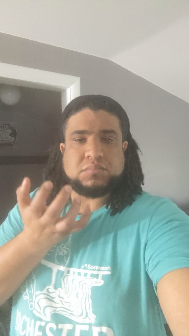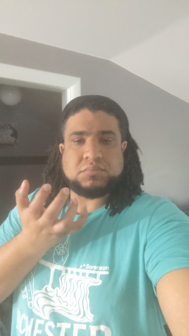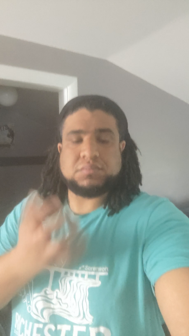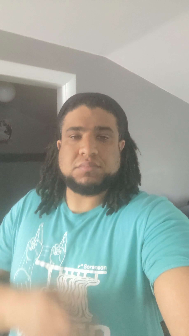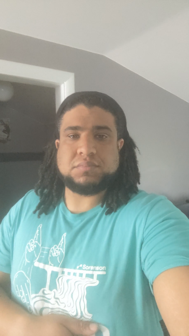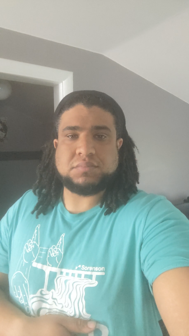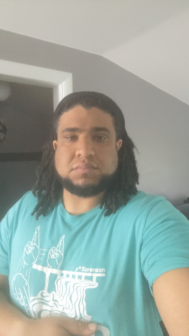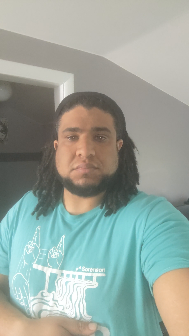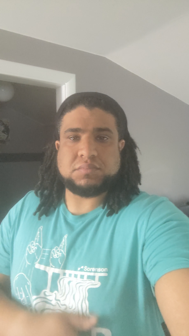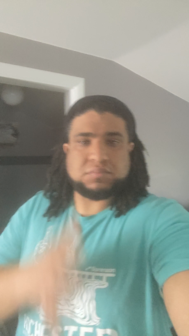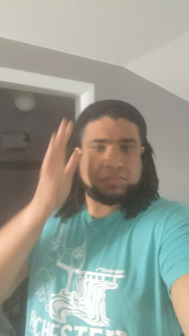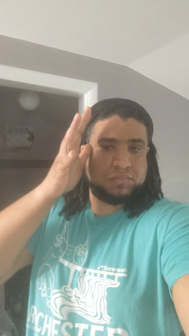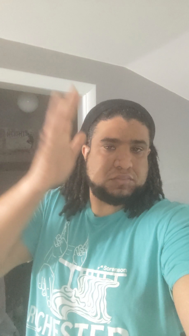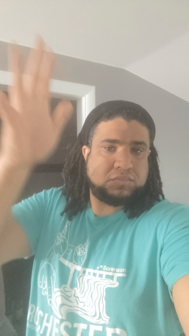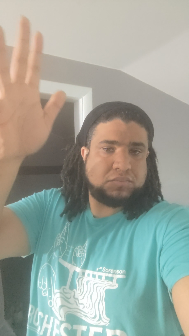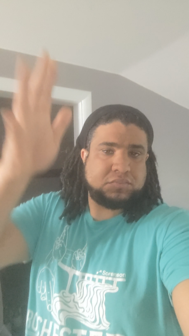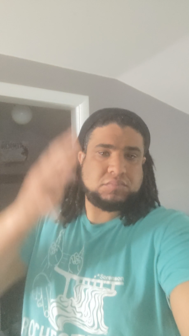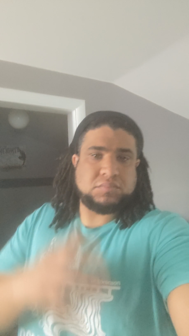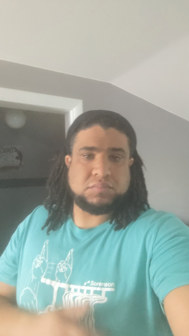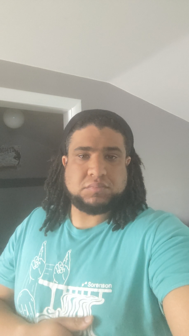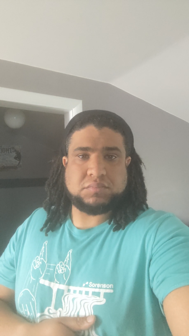moose